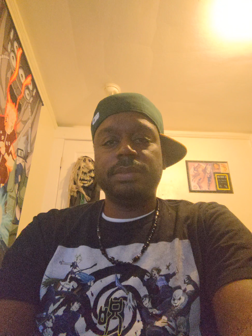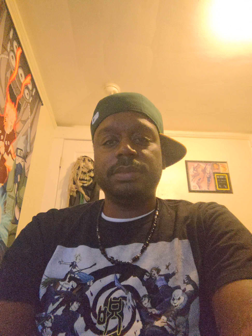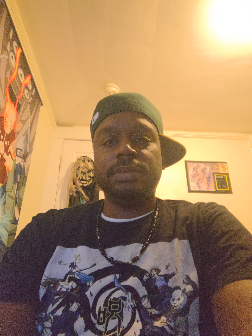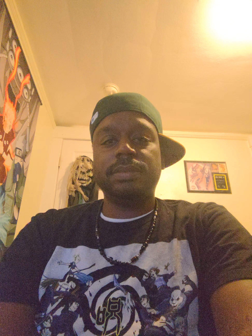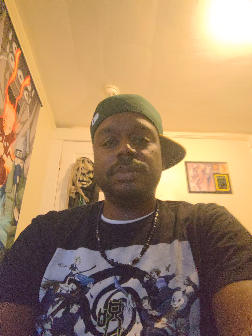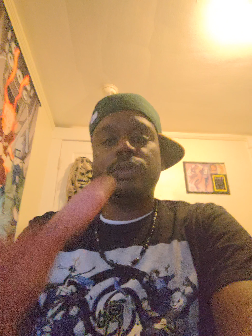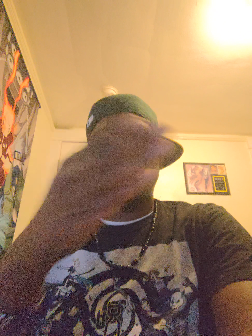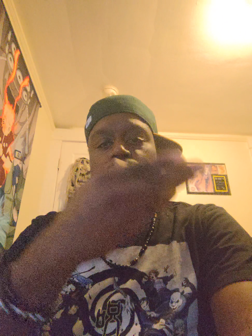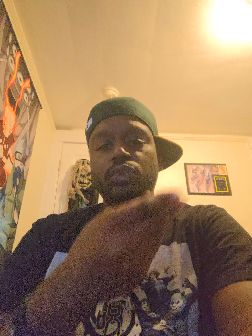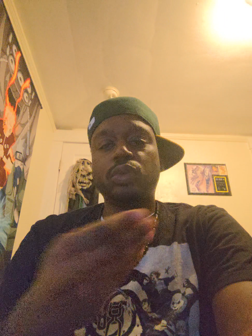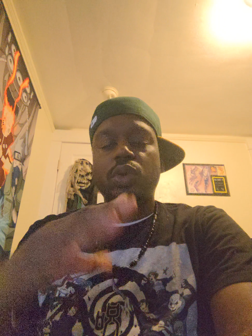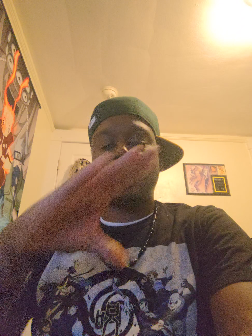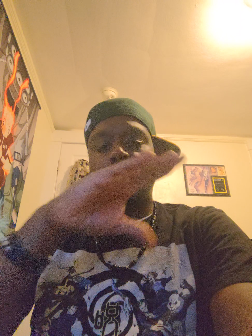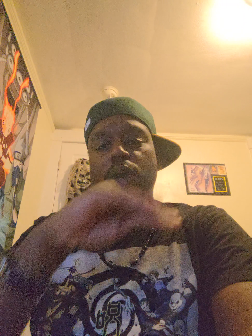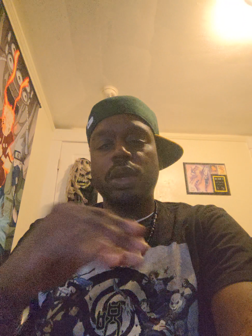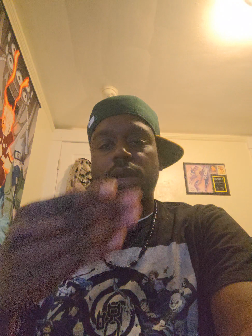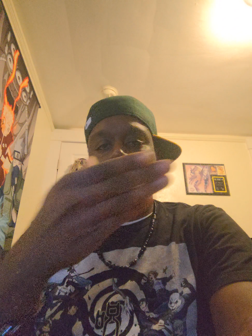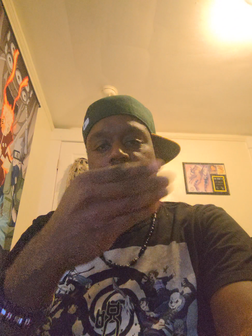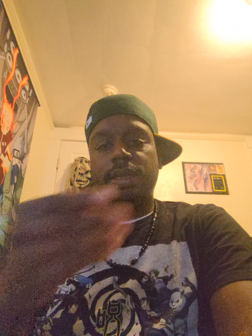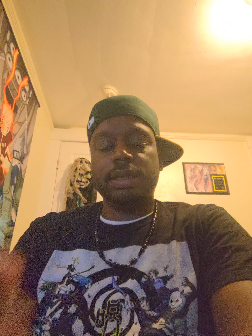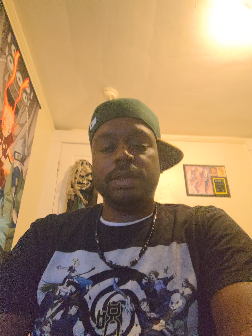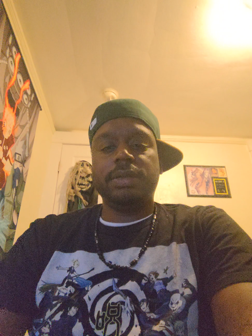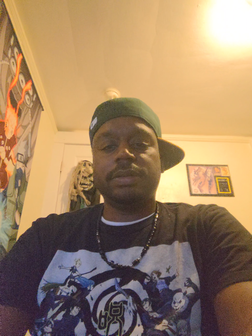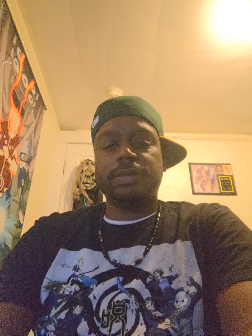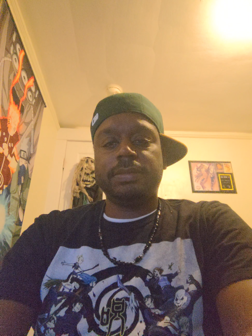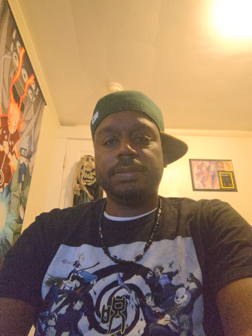story